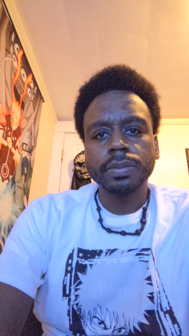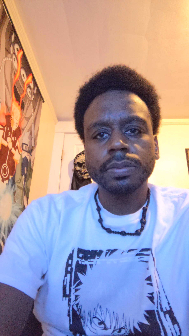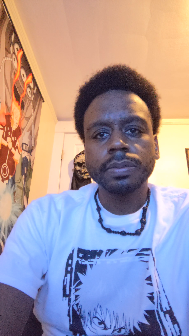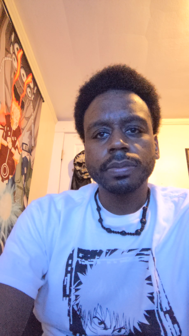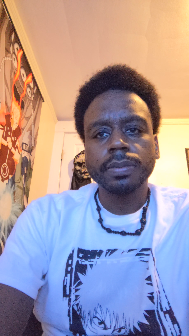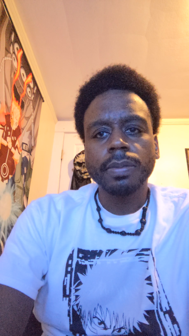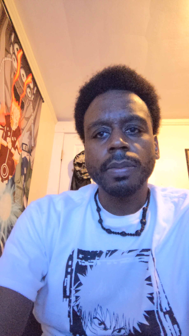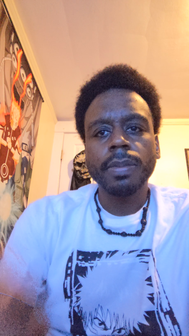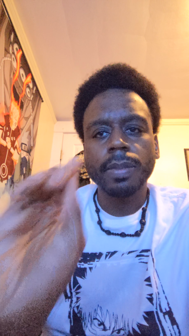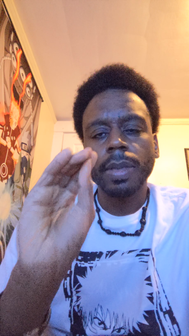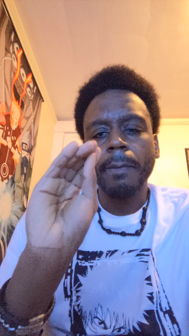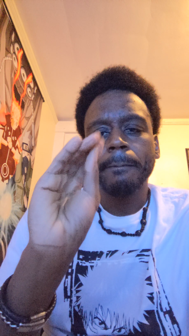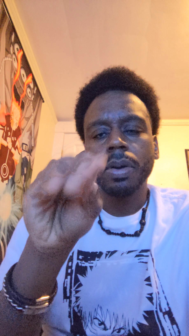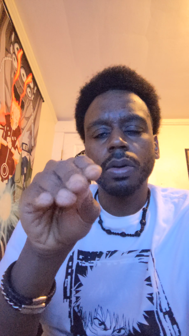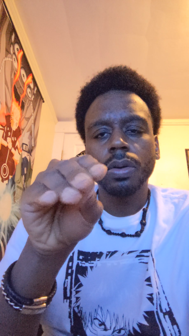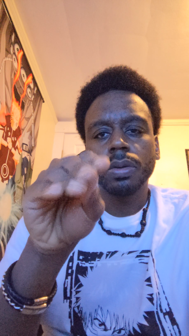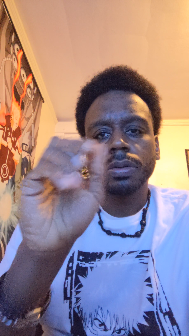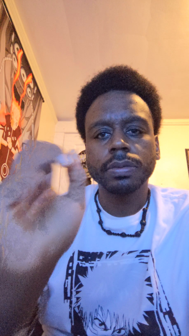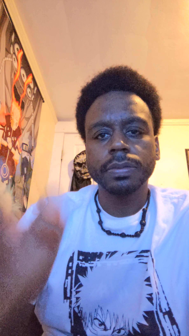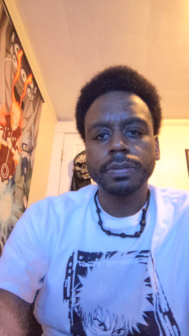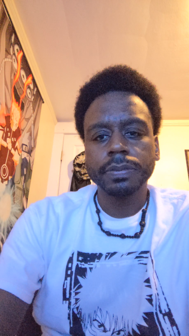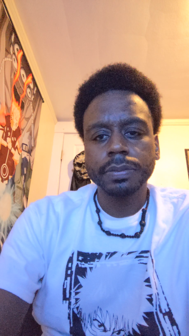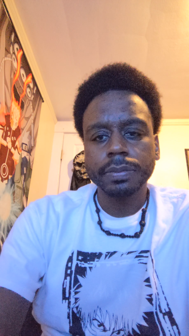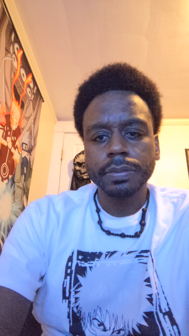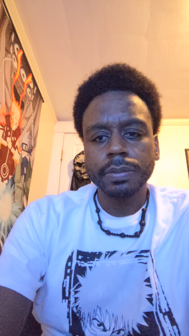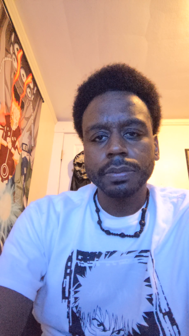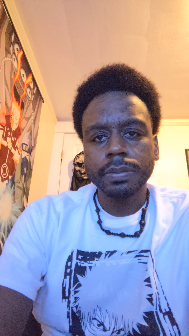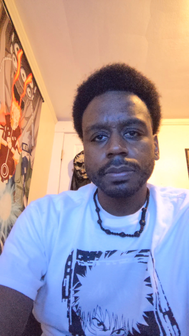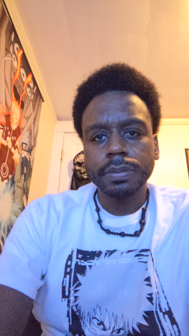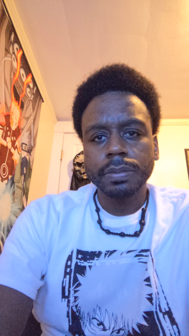put